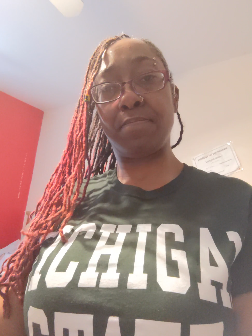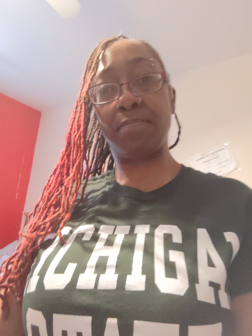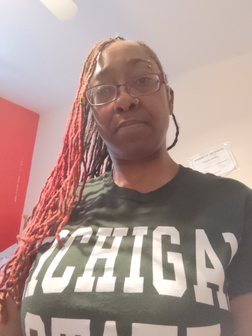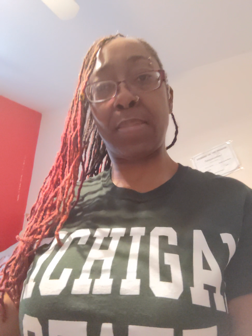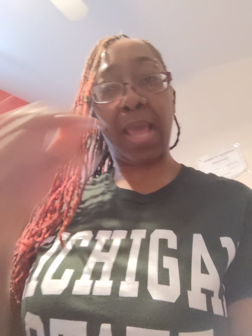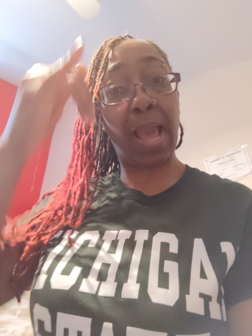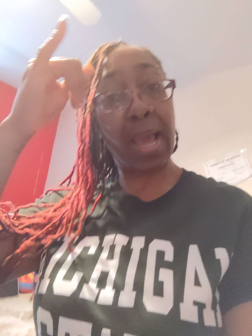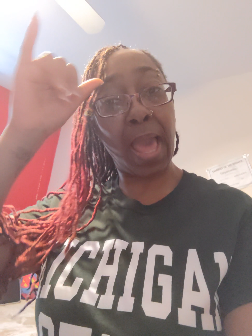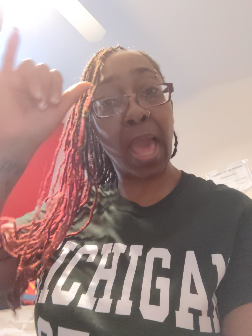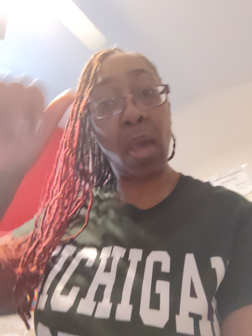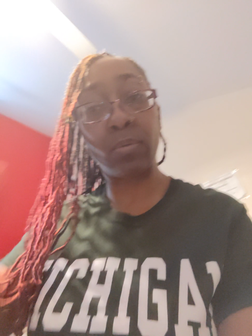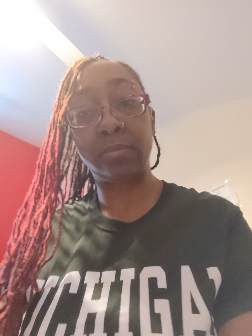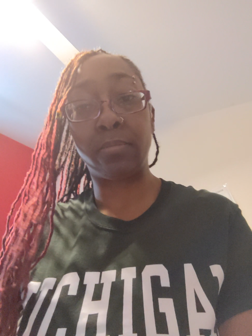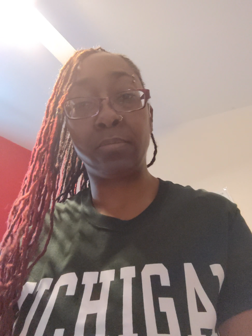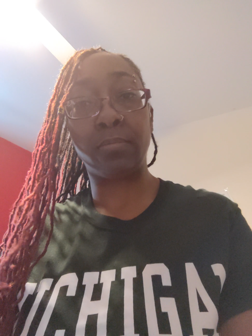cow